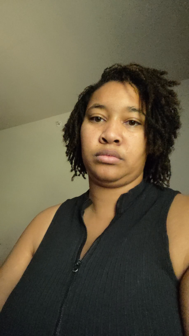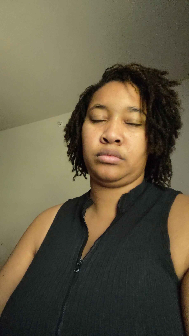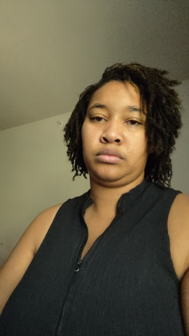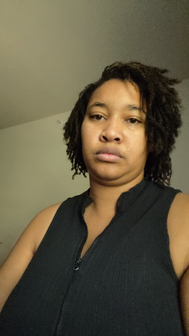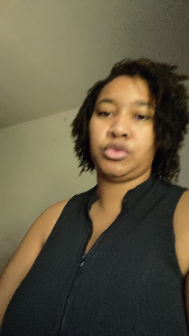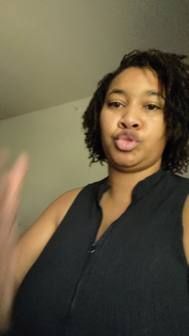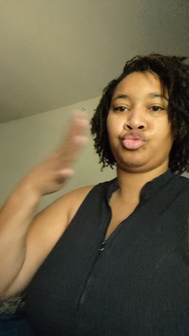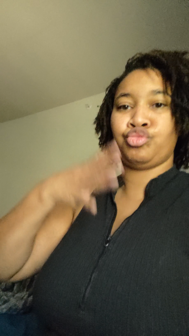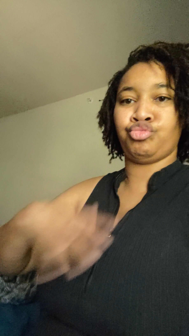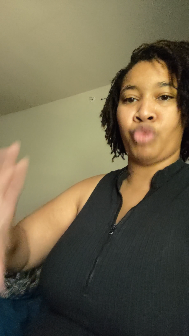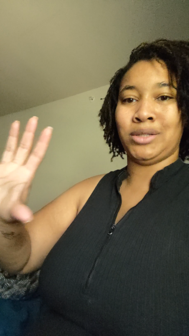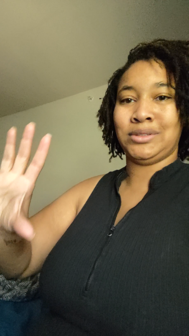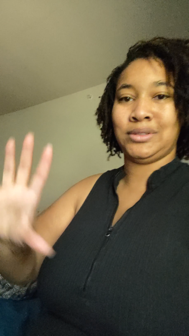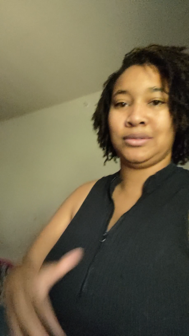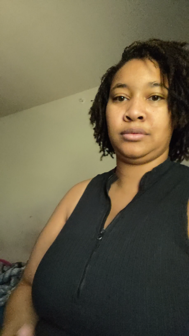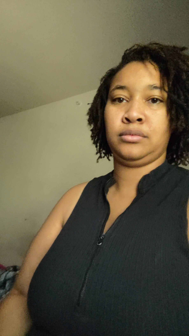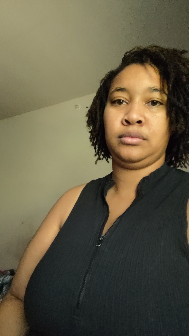dress